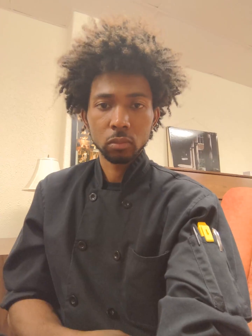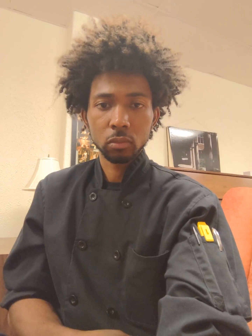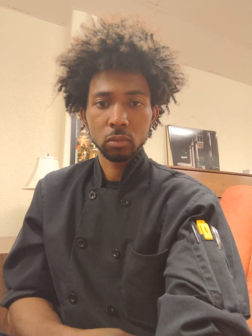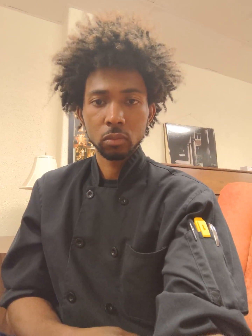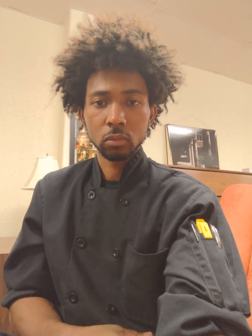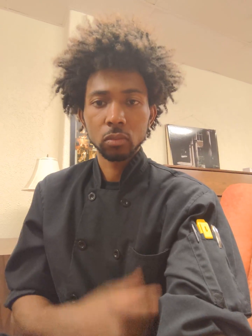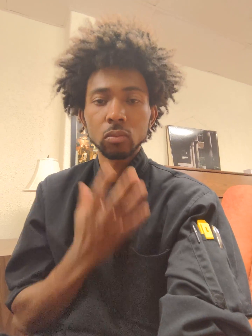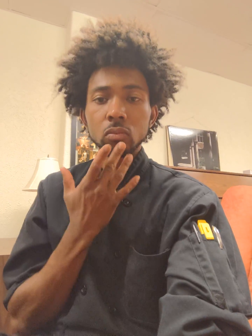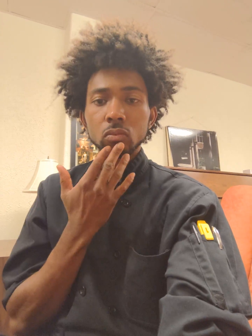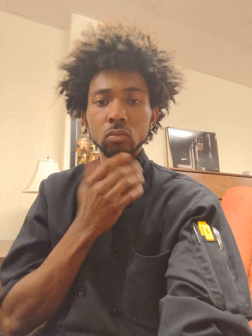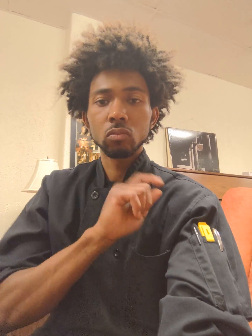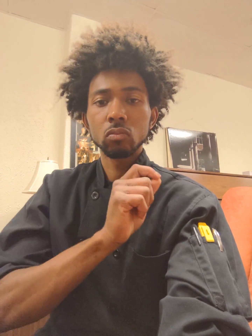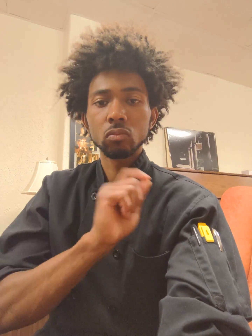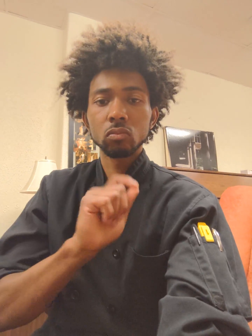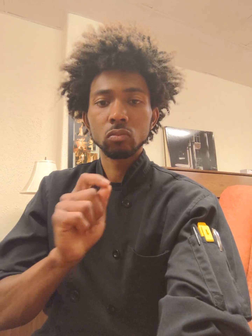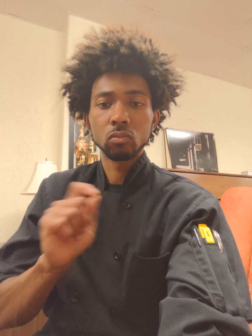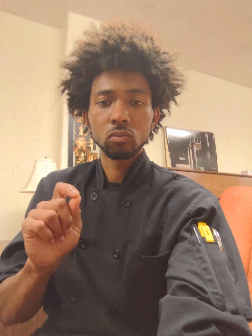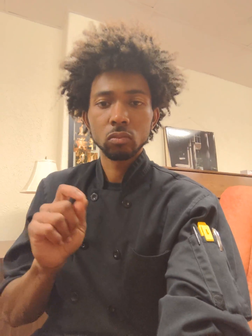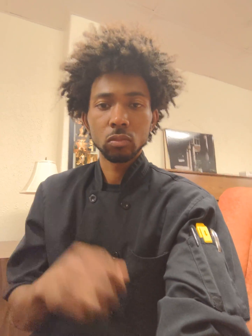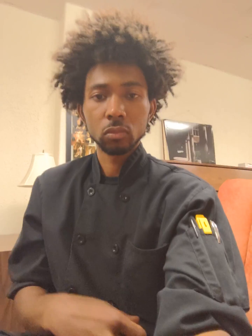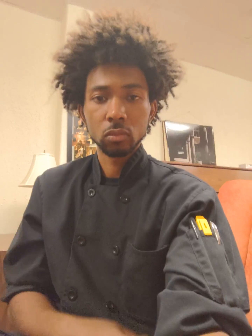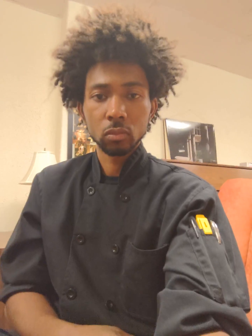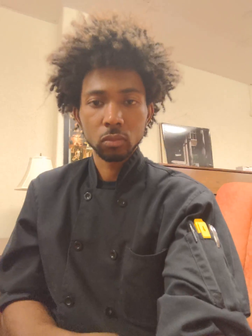crayon